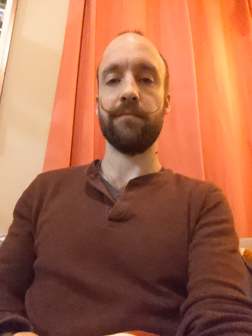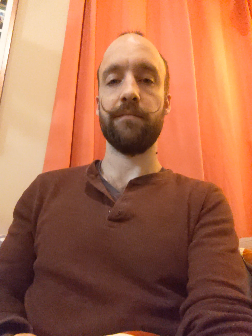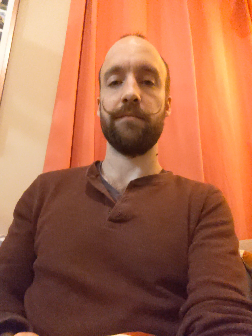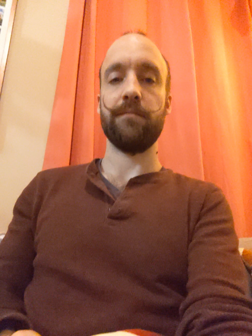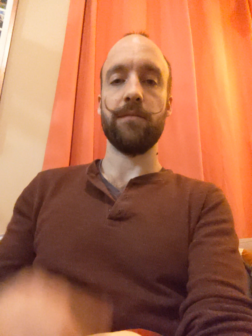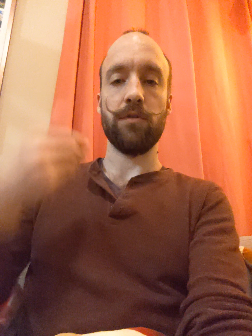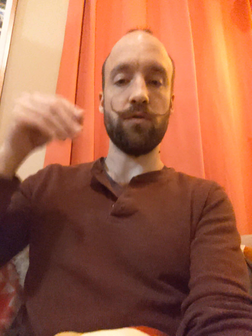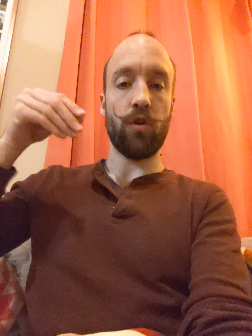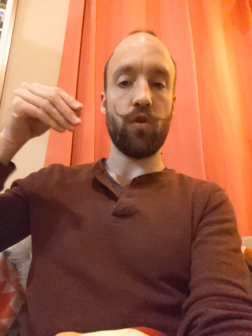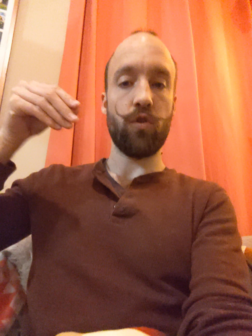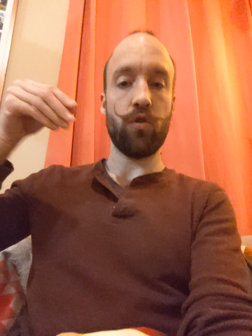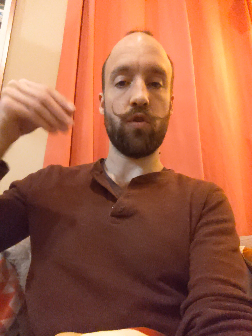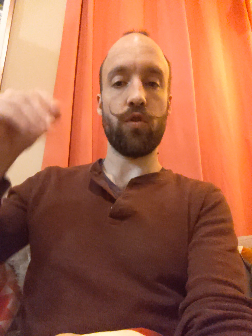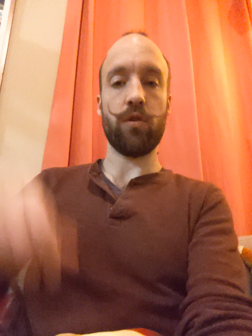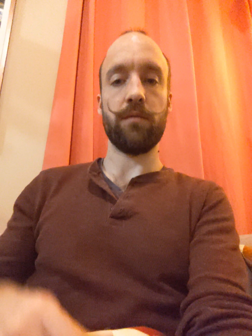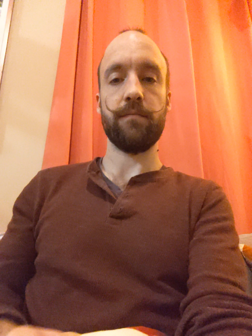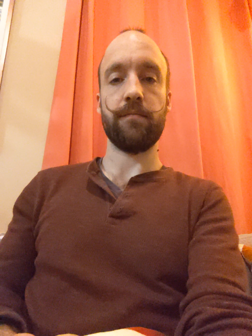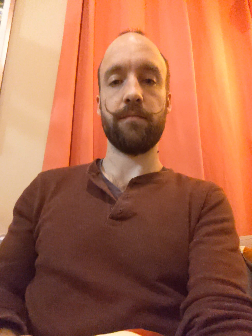store